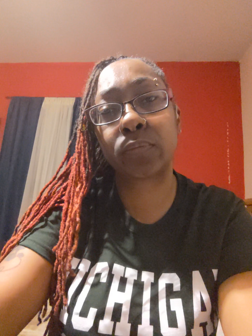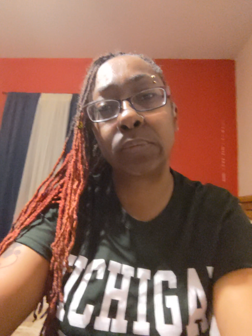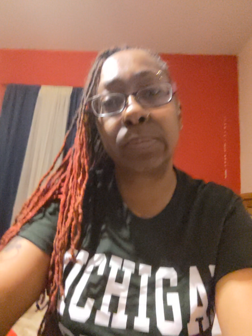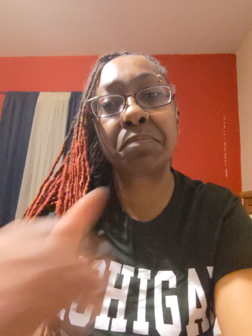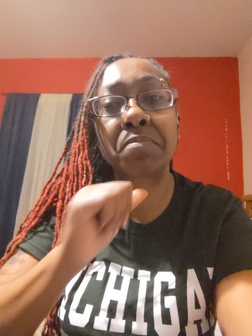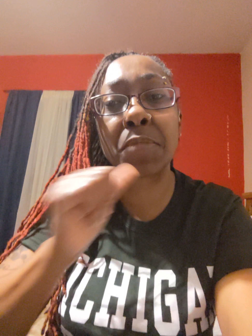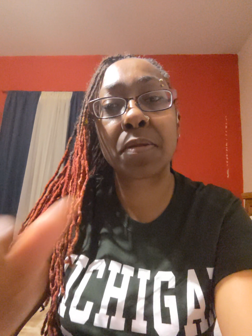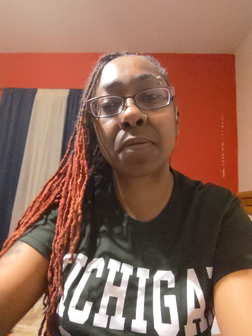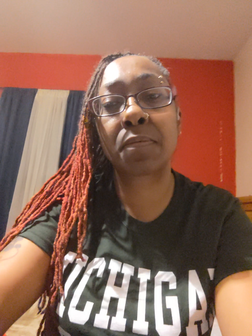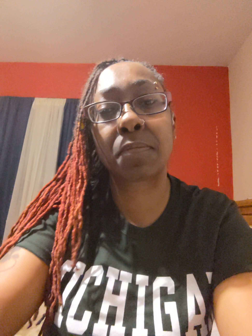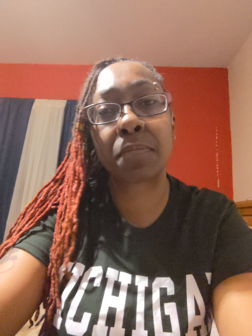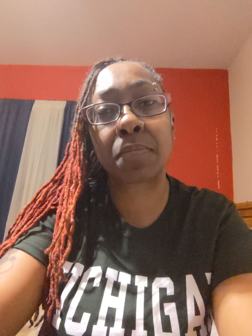not